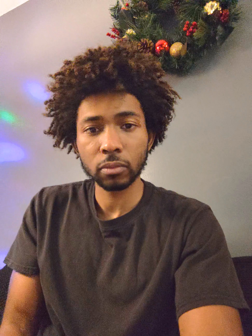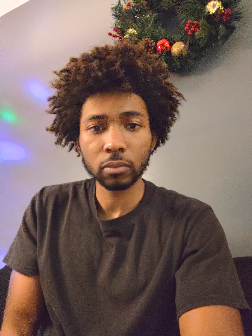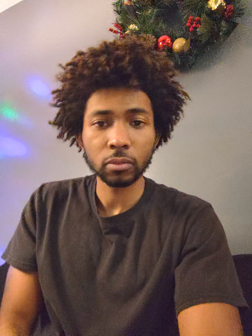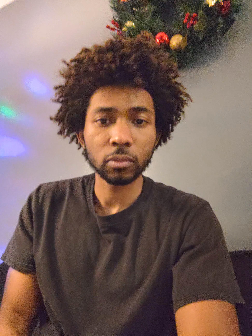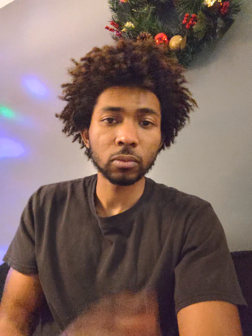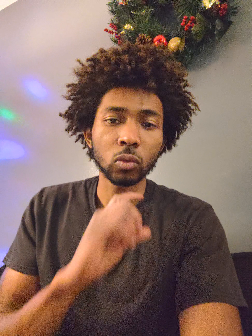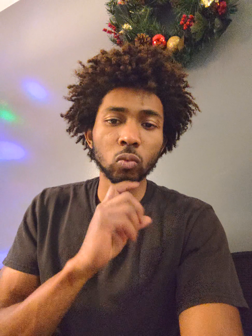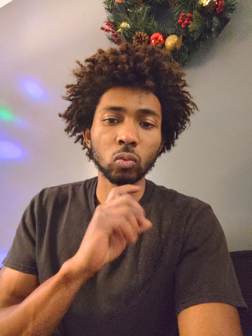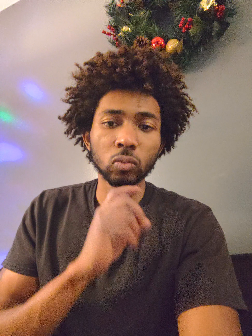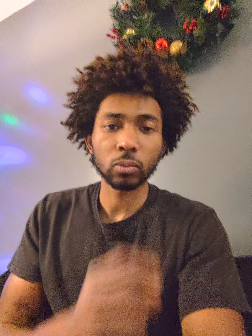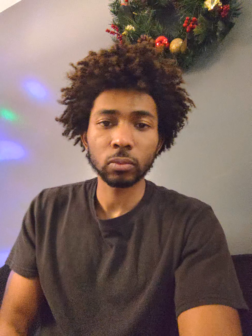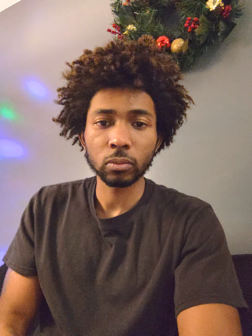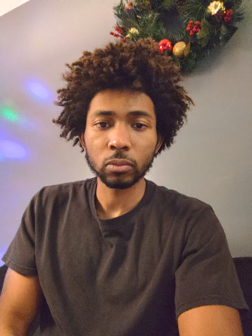garbage